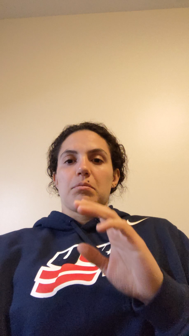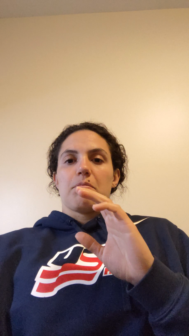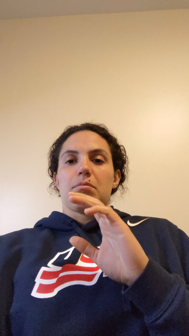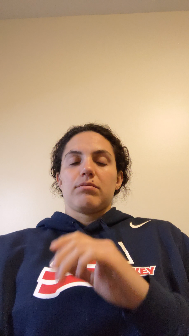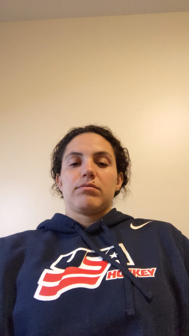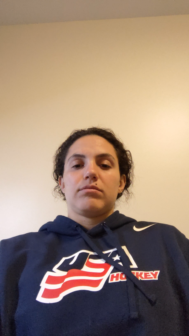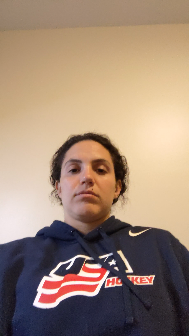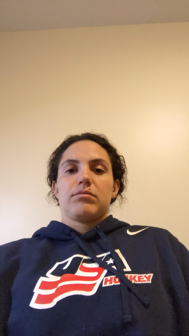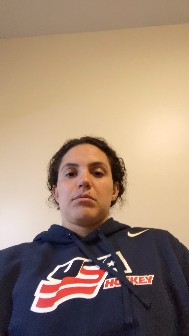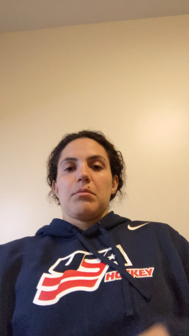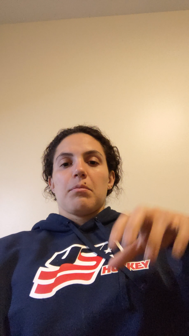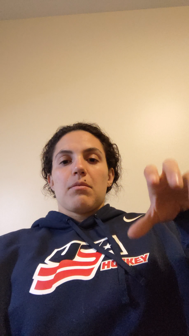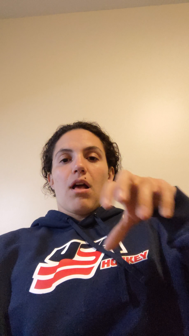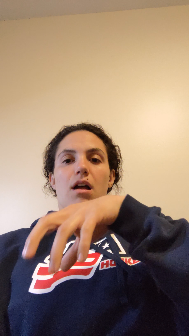block